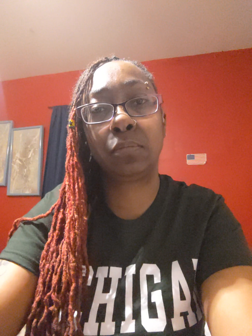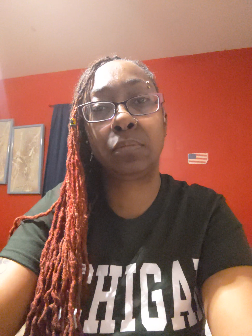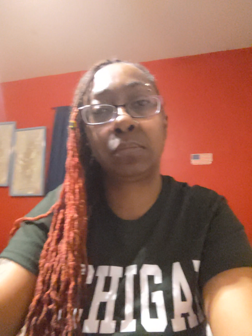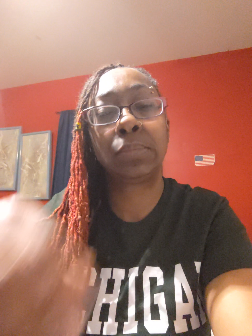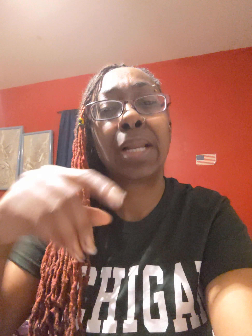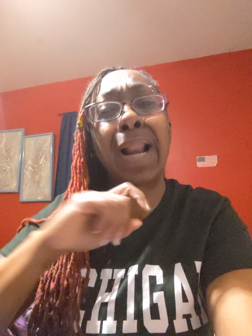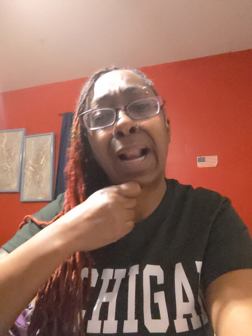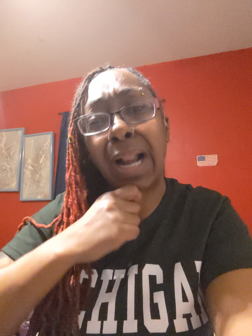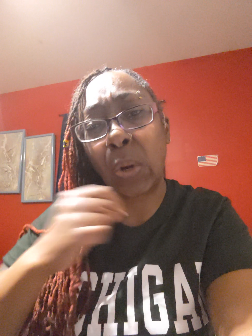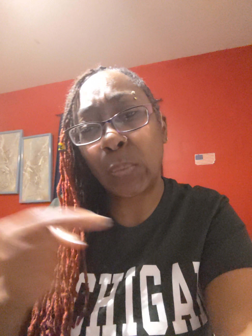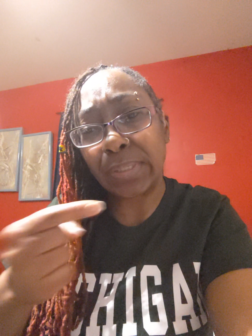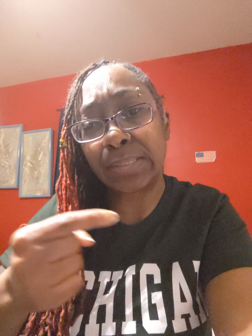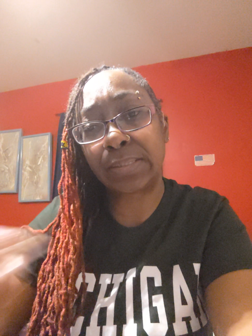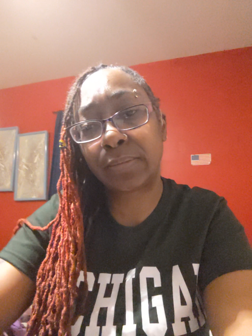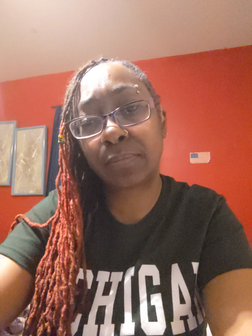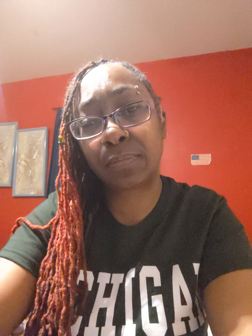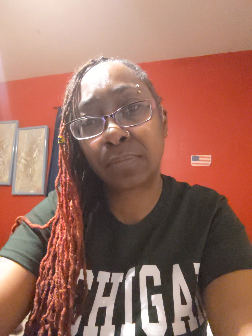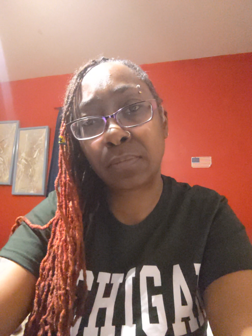owie